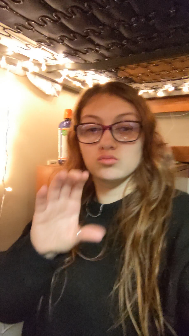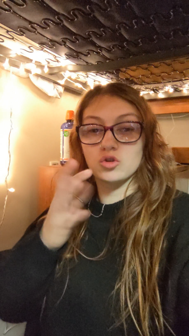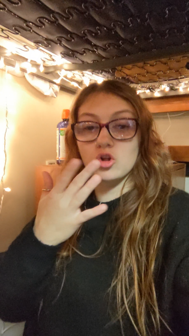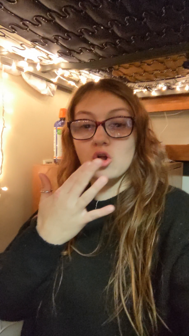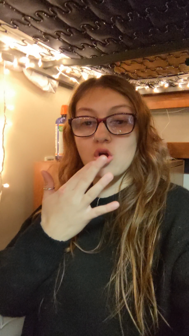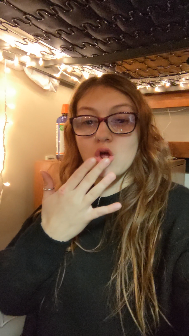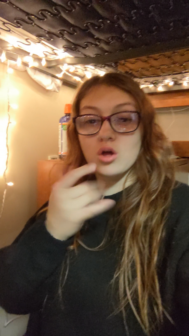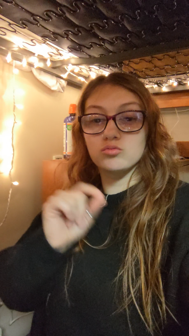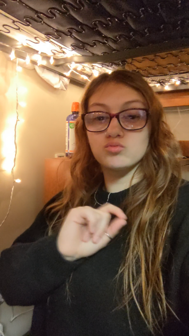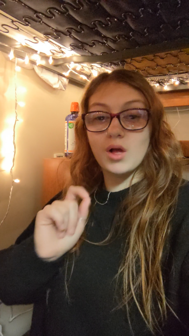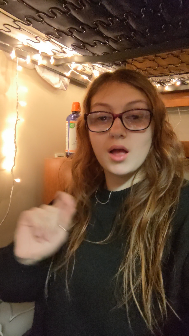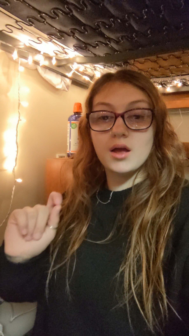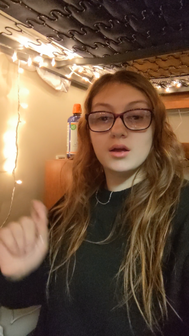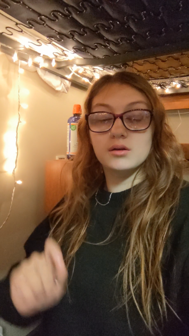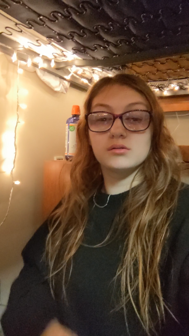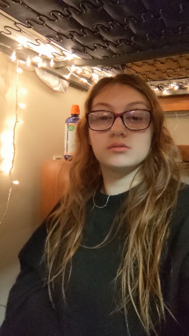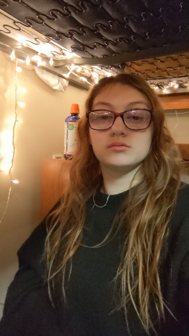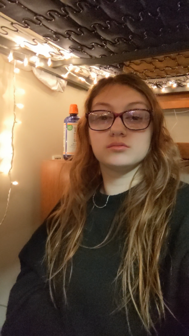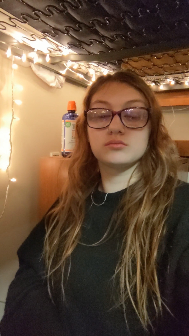crayon